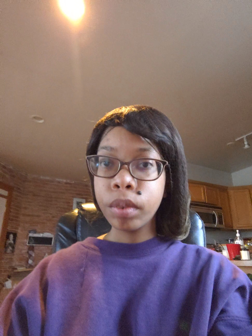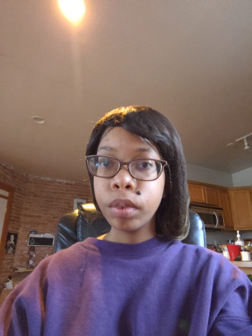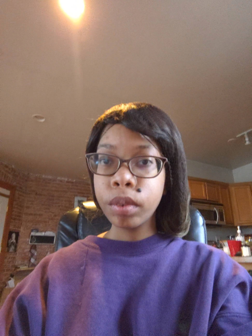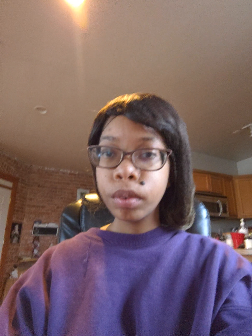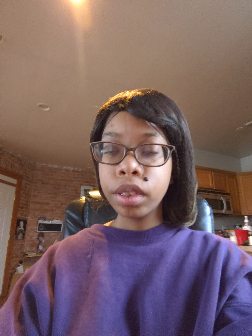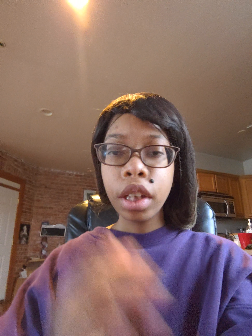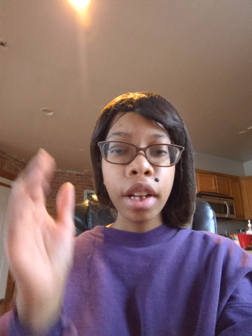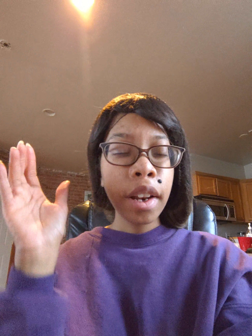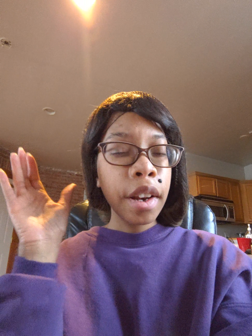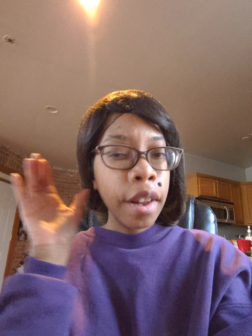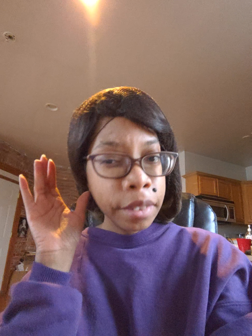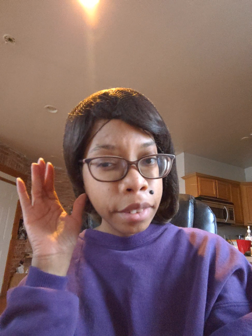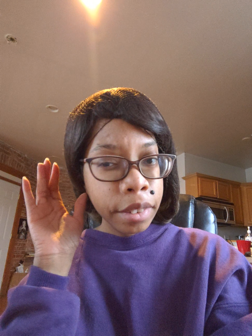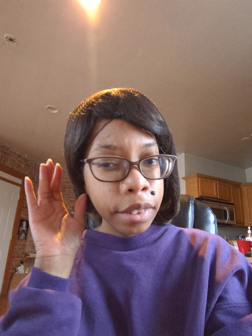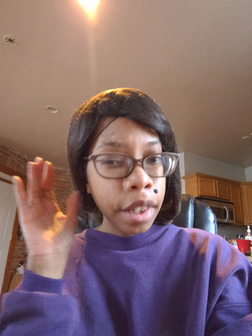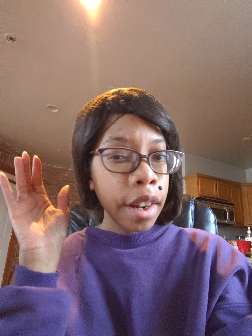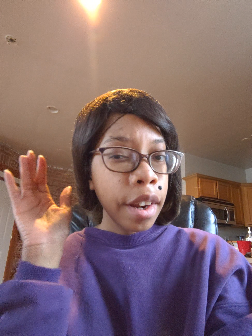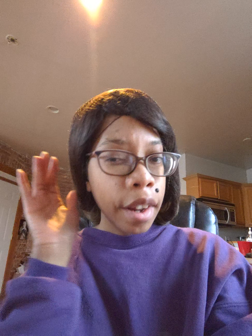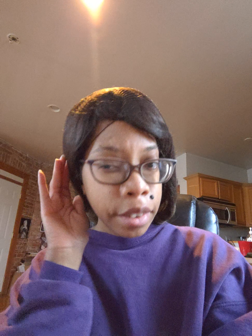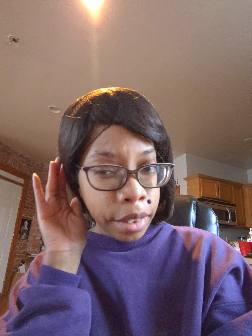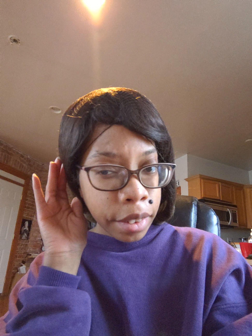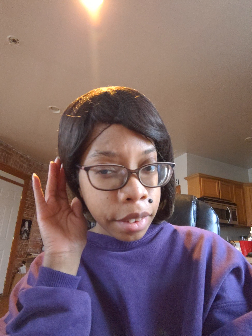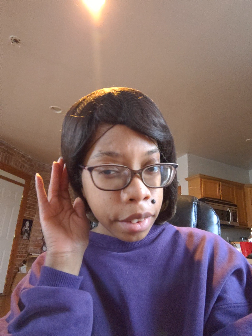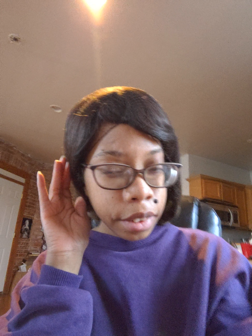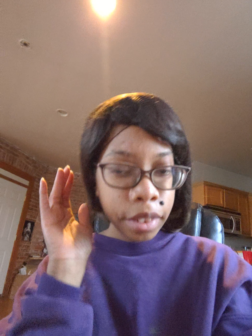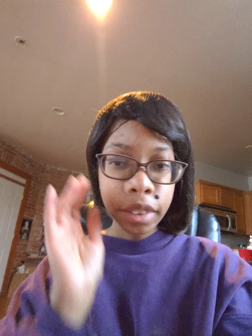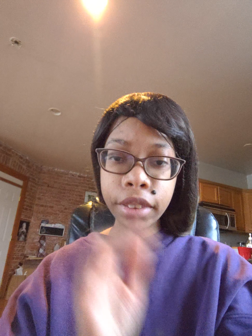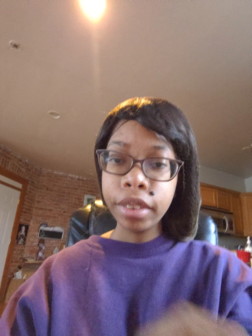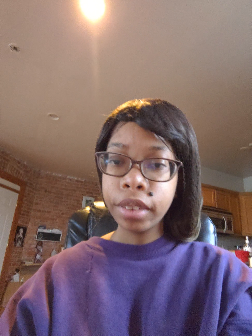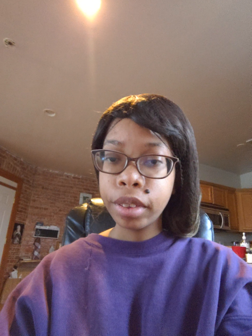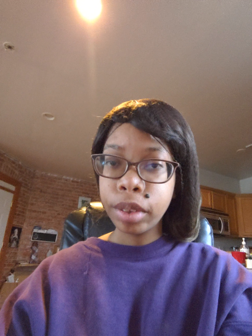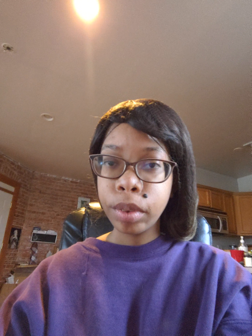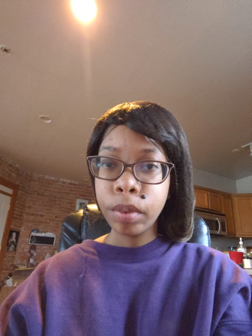listen